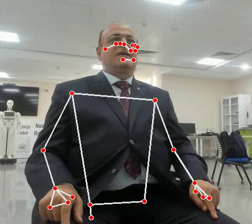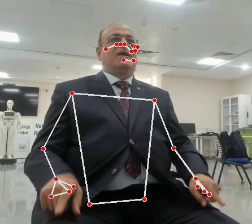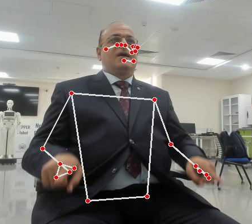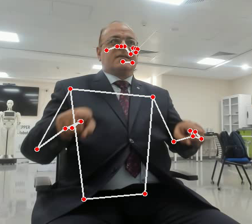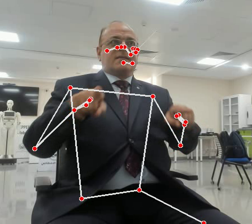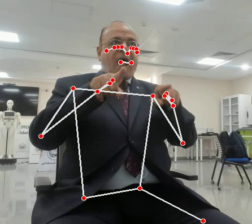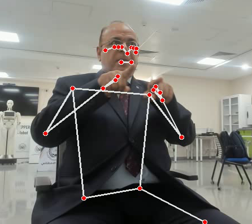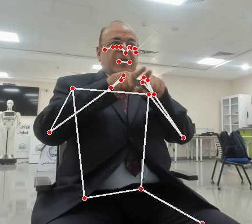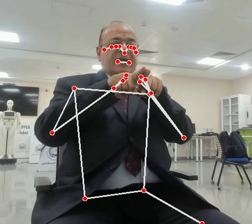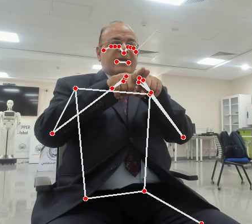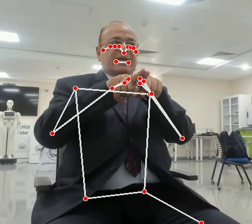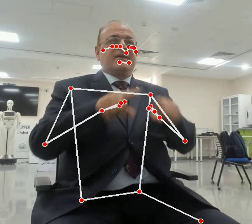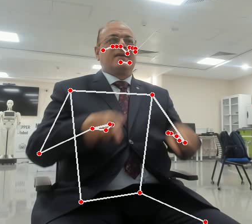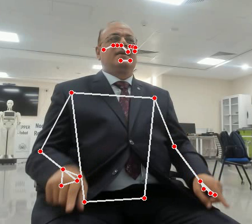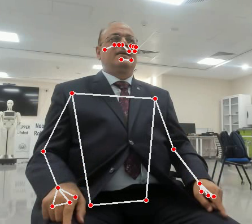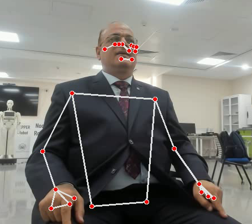sahby